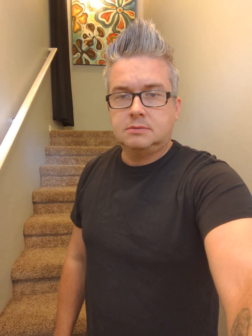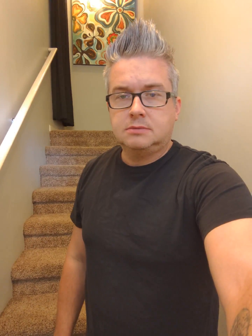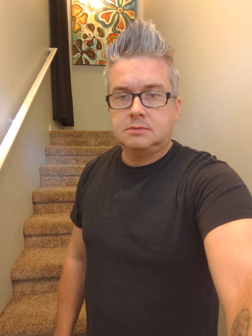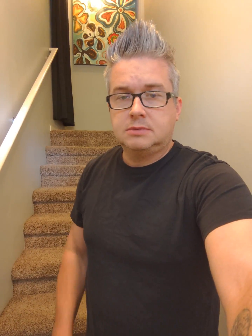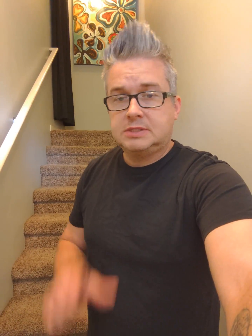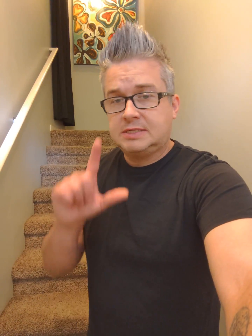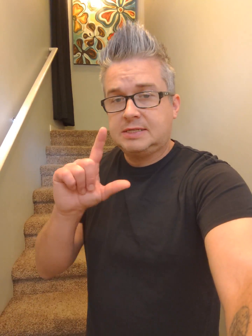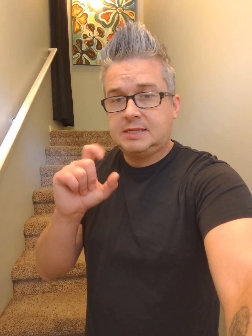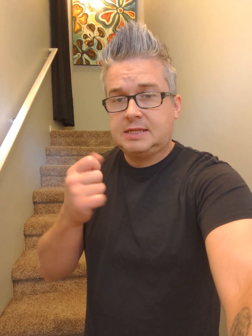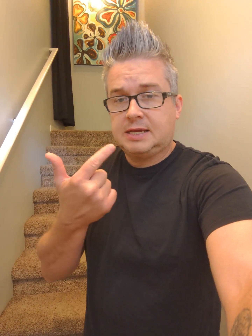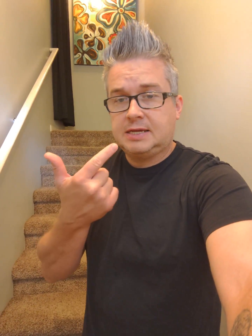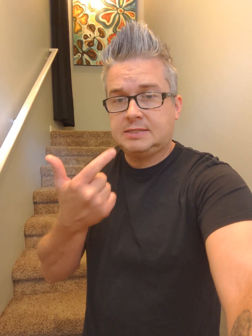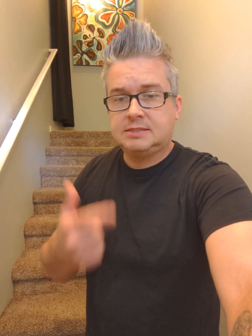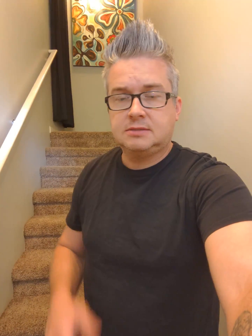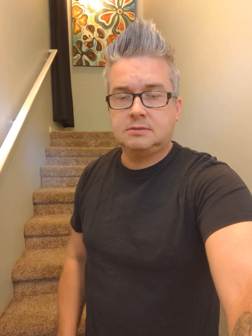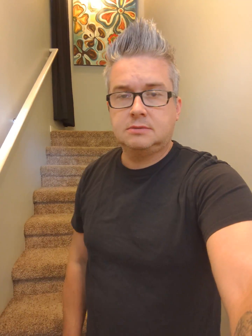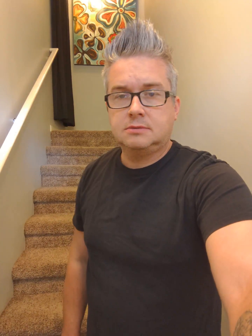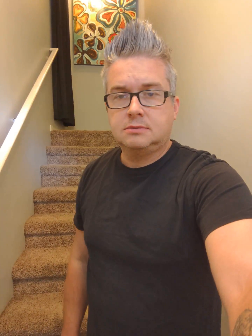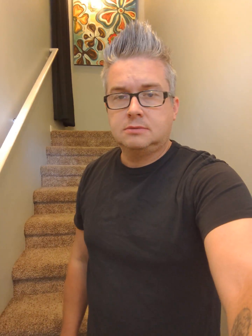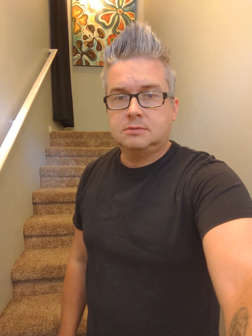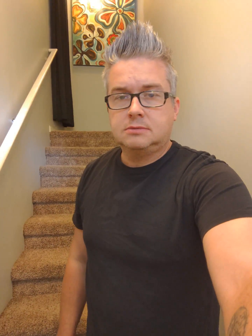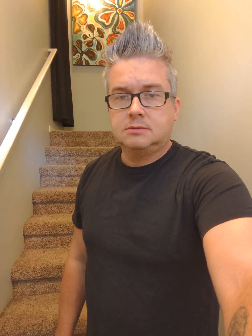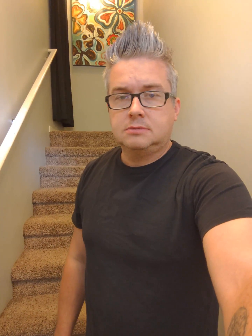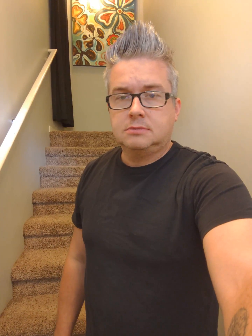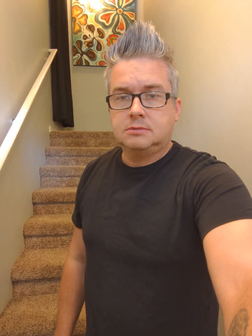leg